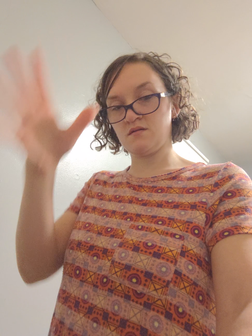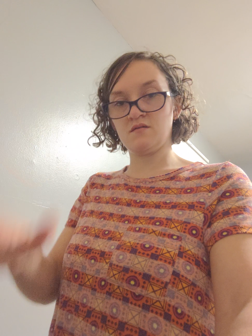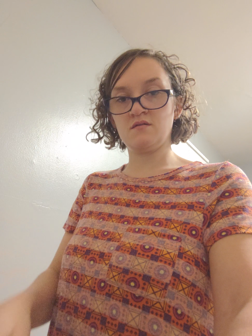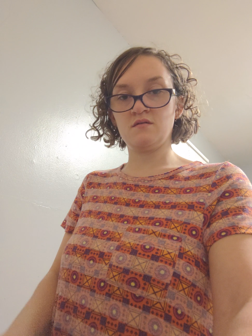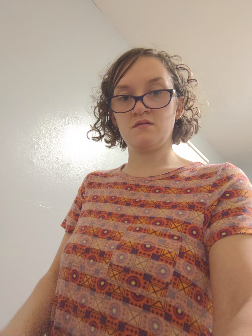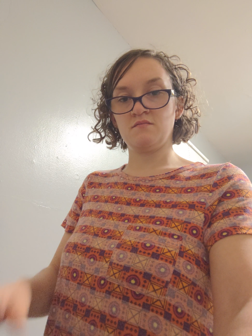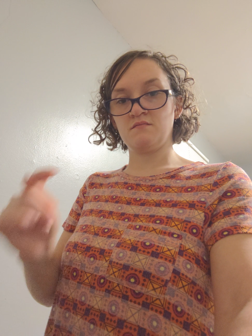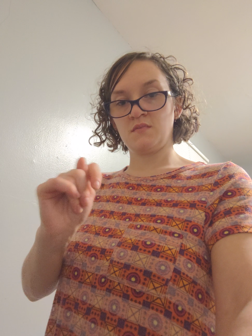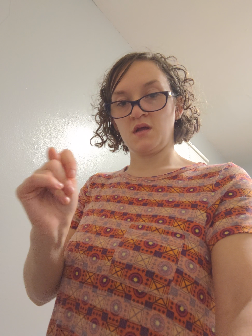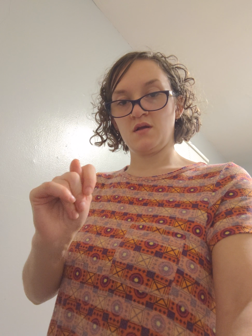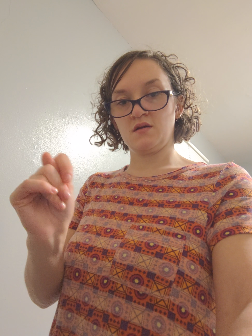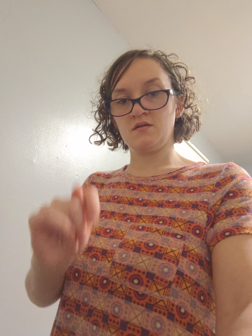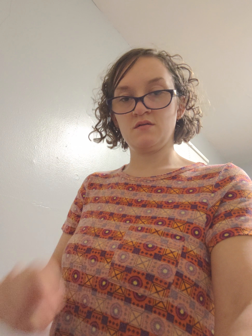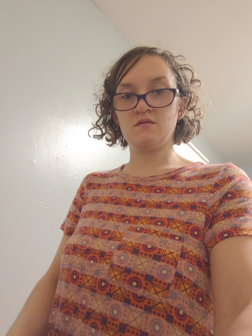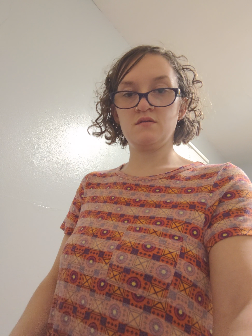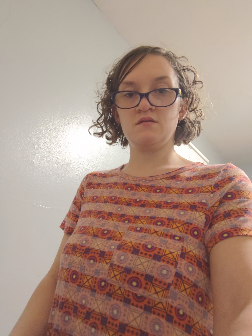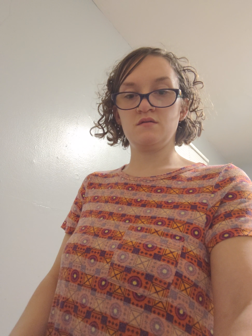potty